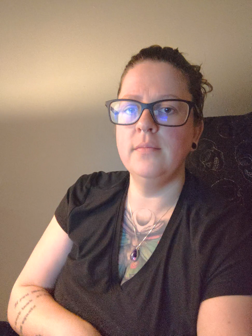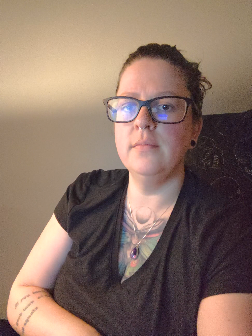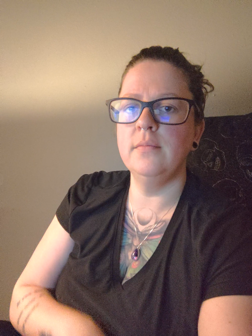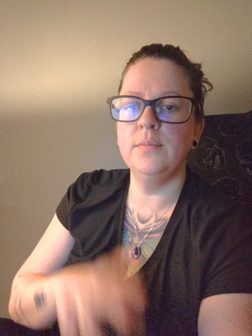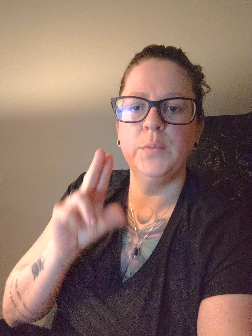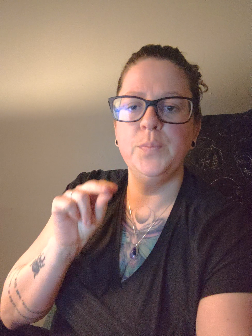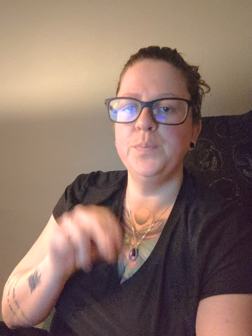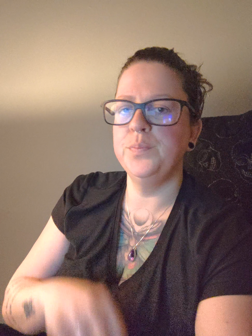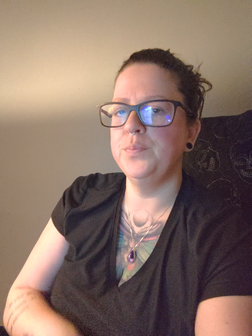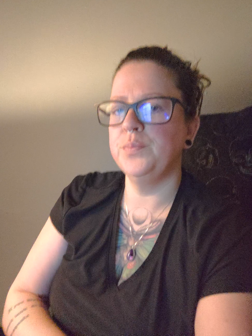no